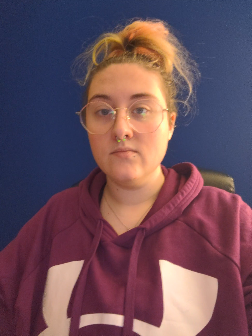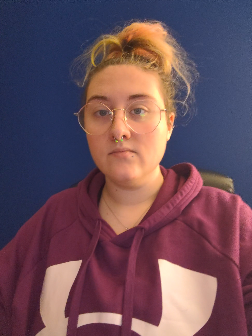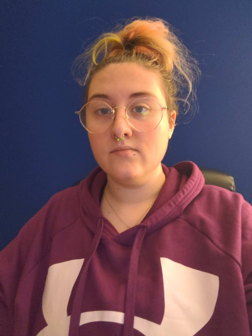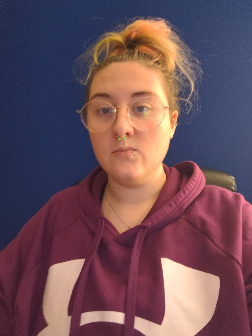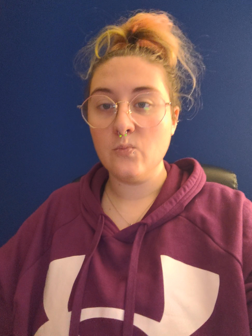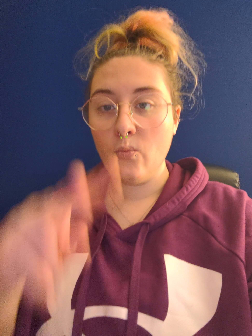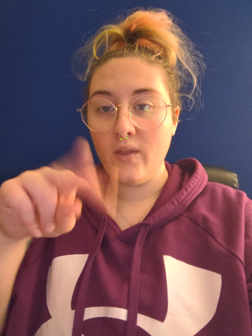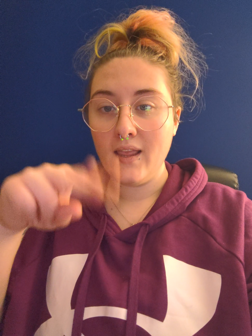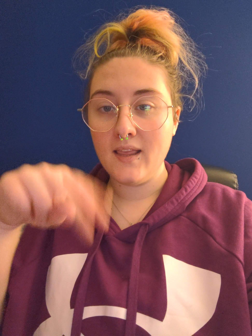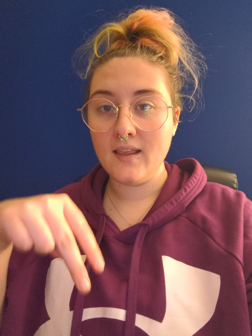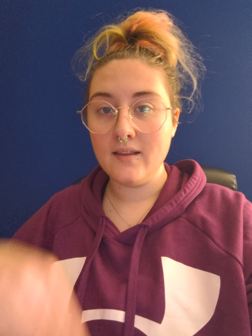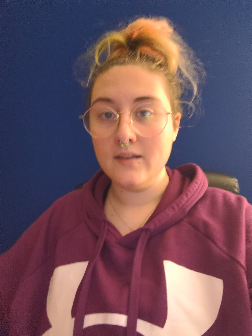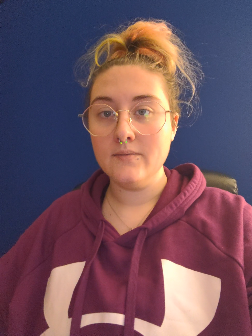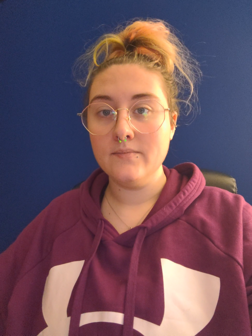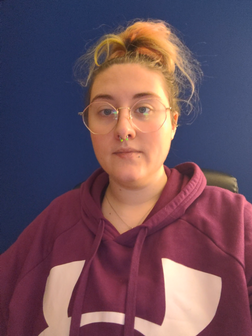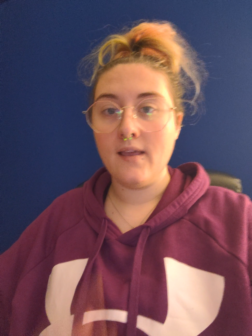read